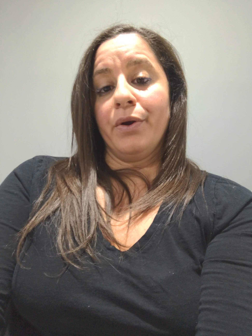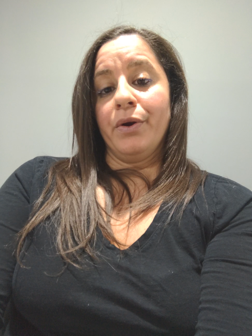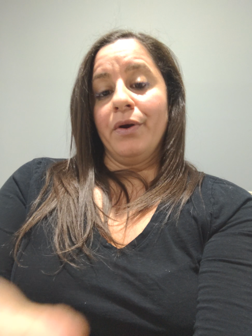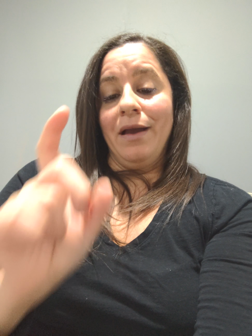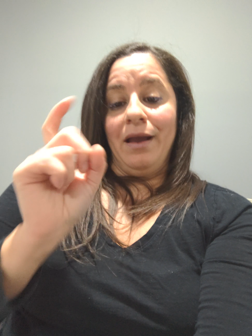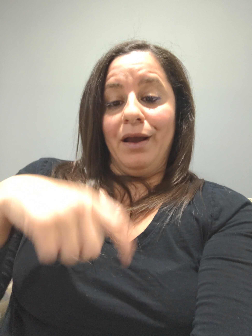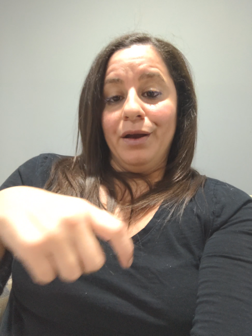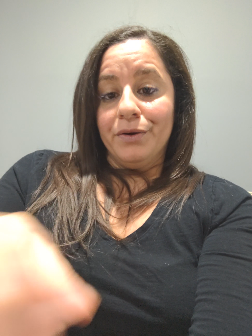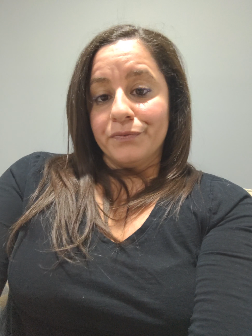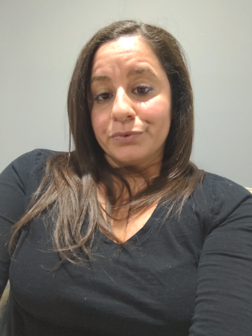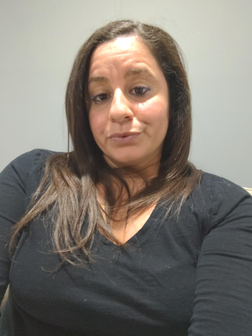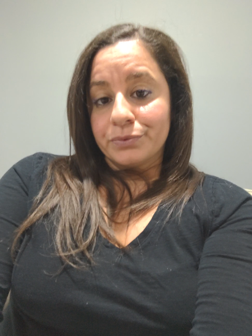have to